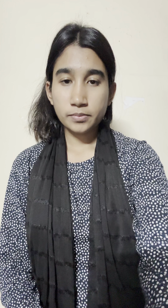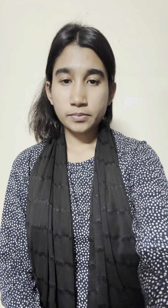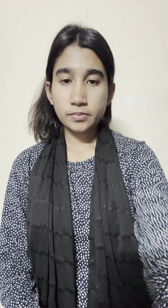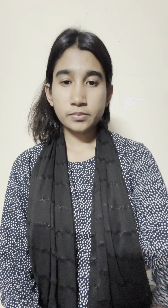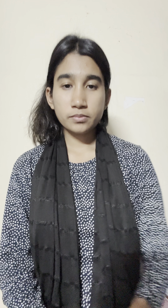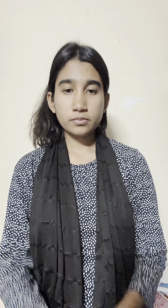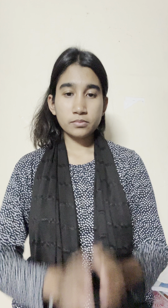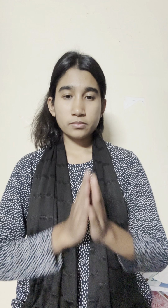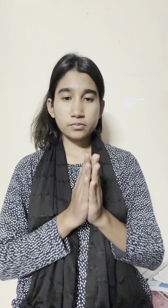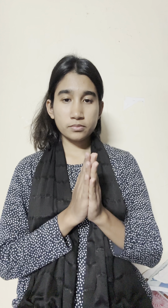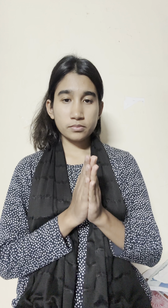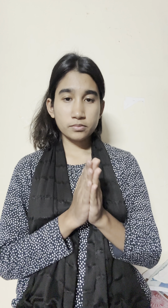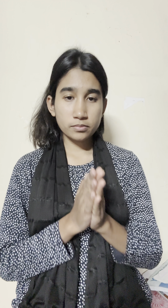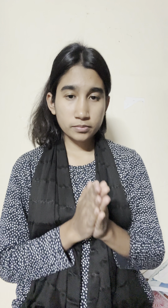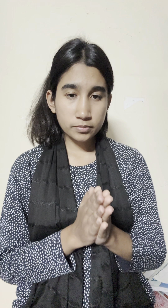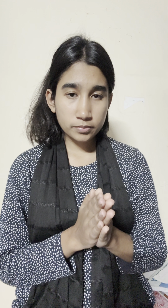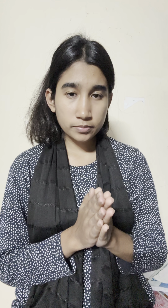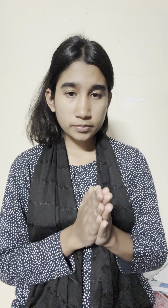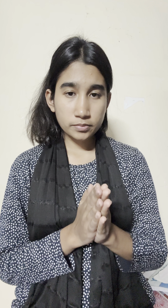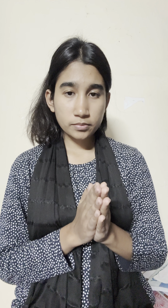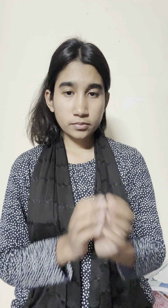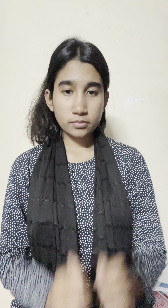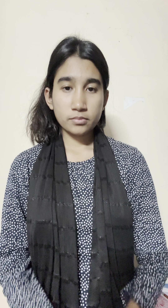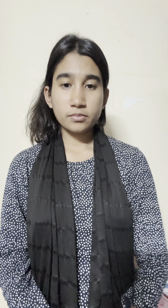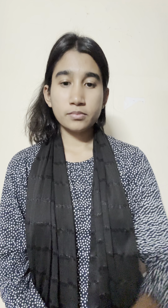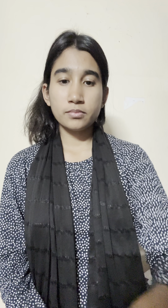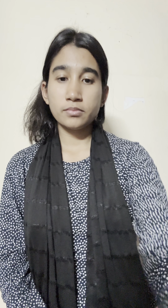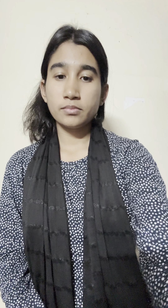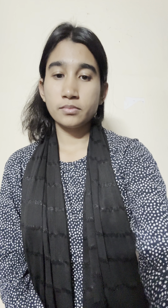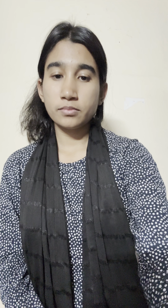ক্ষমা চাওয়া